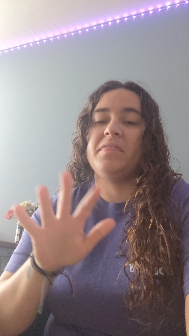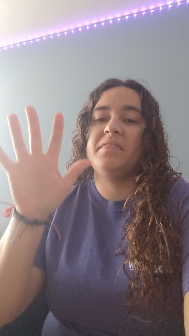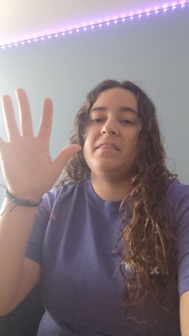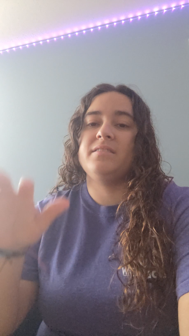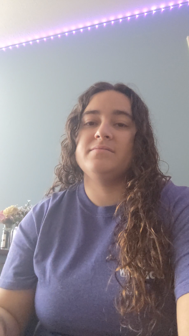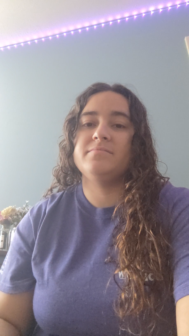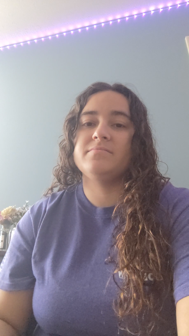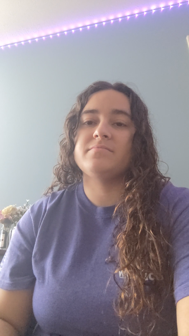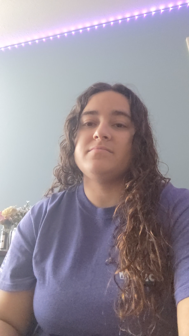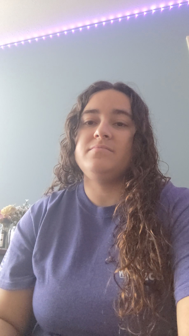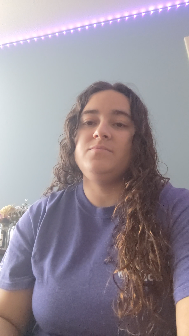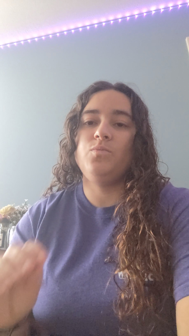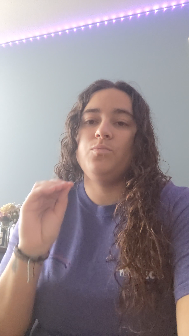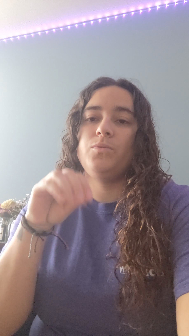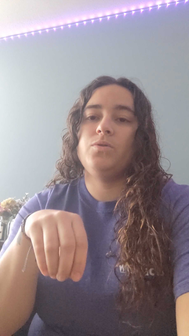put